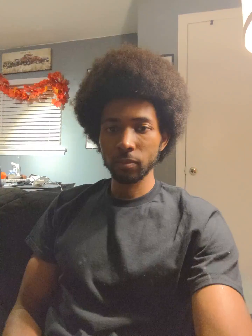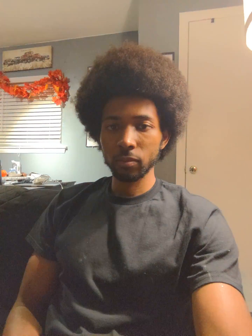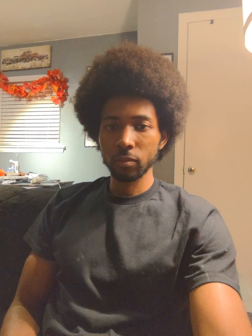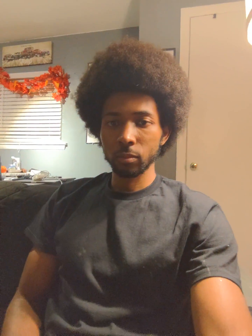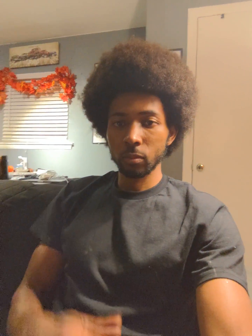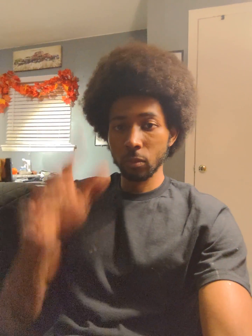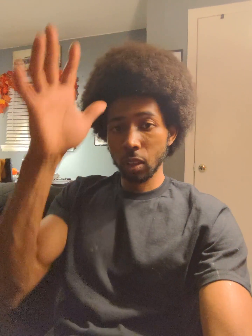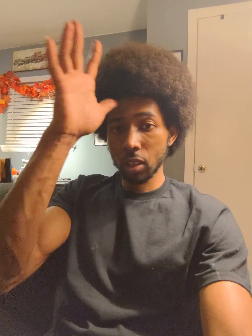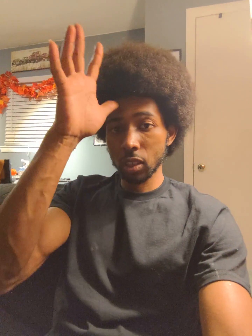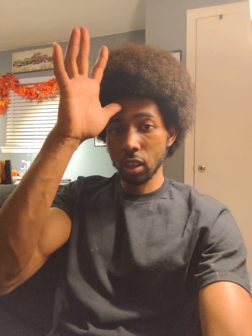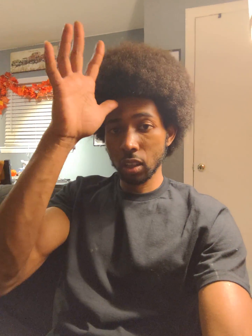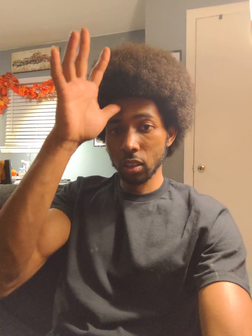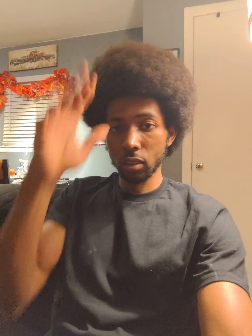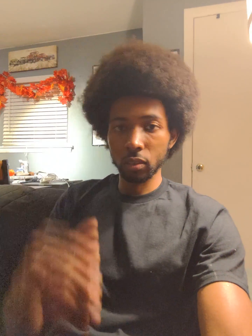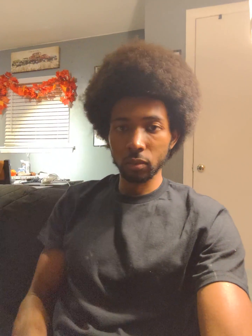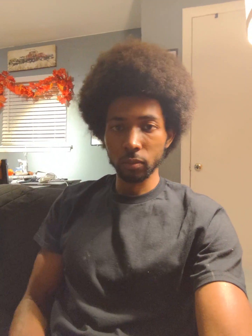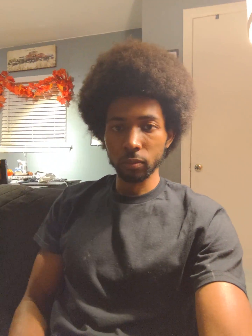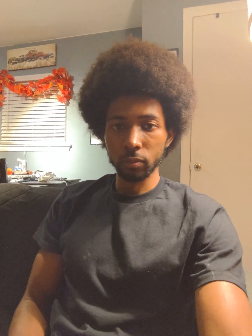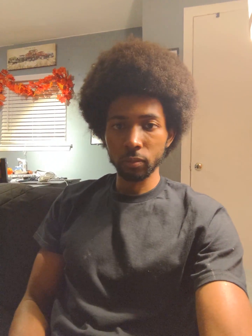daddy